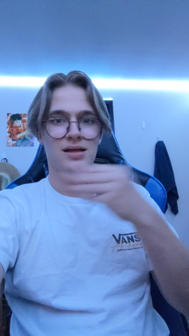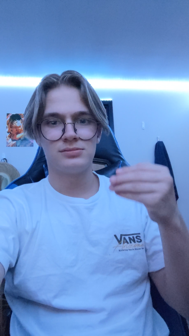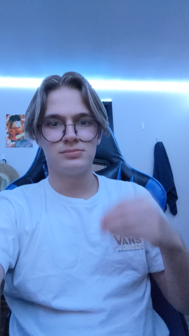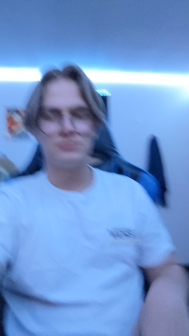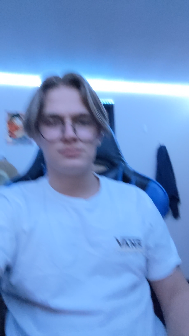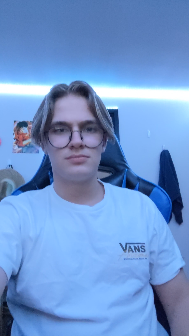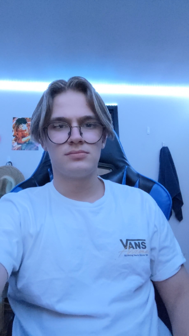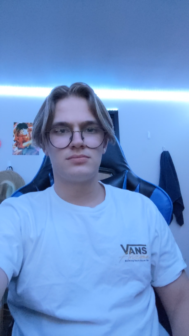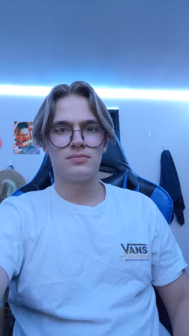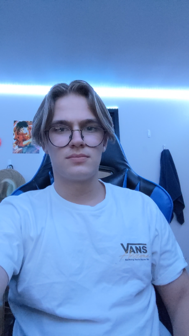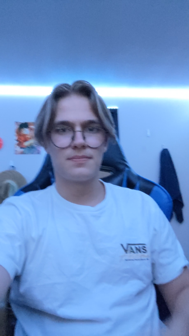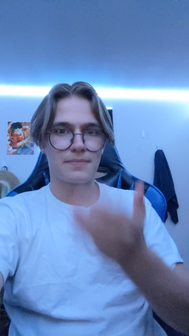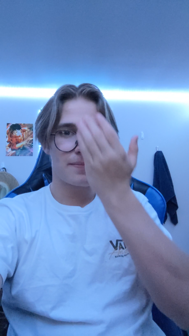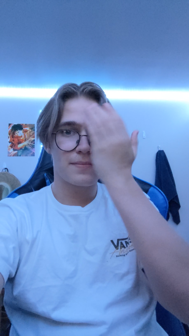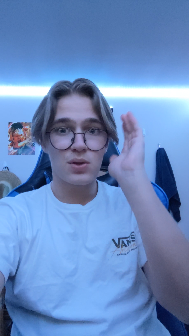peekaboo